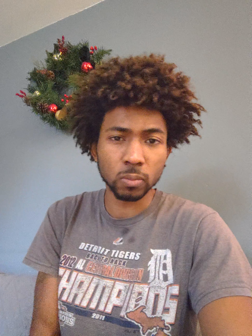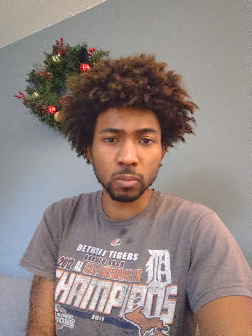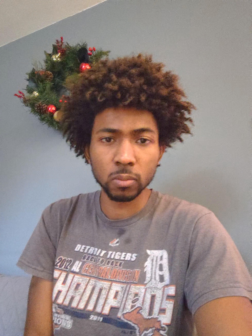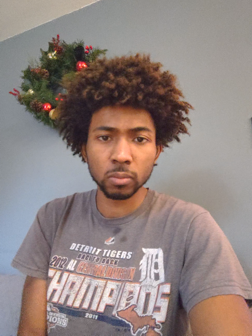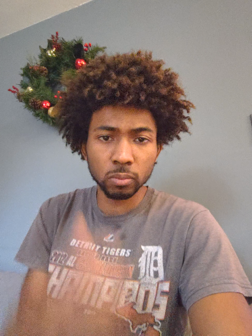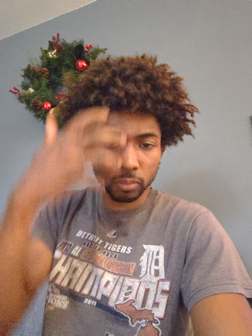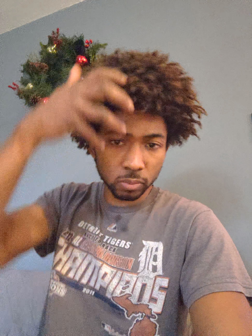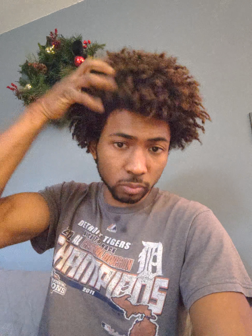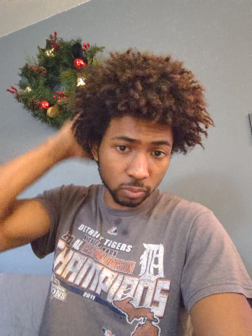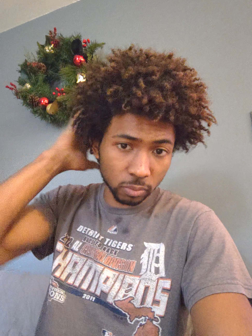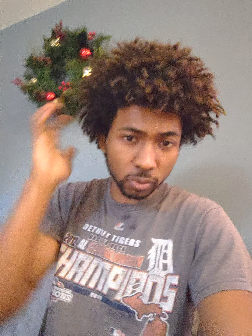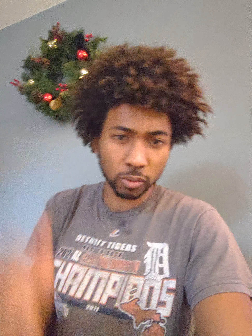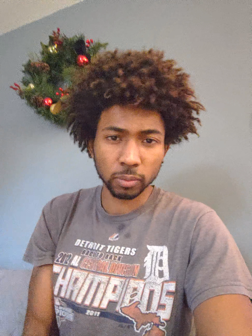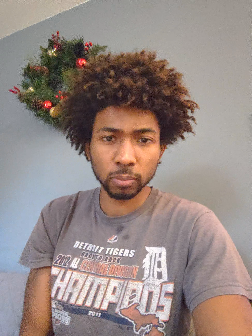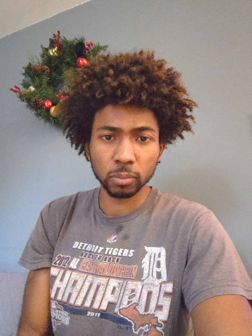lion